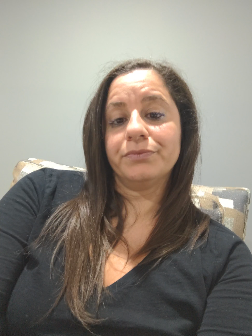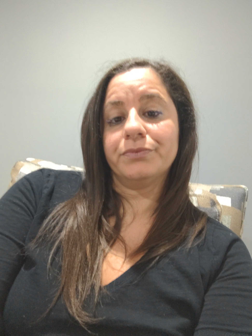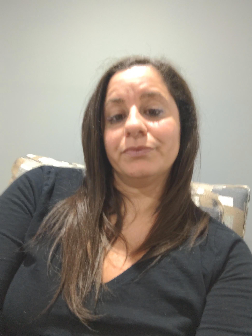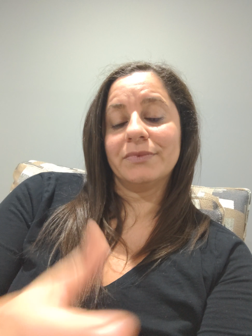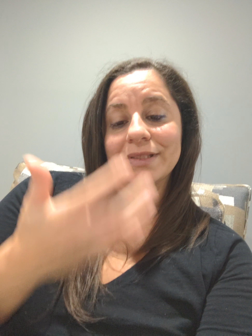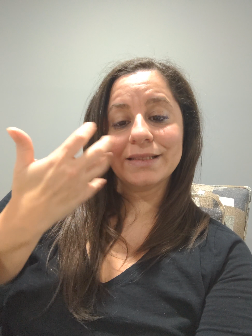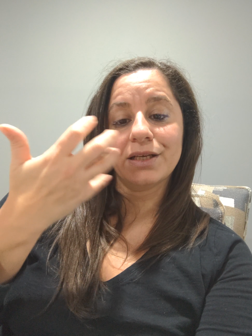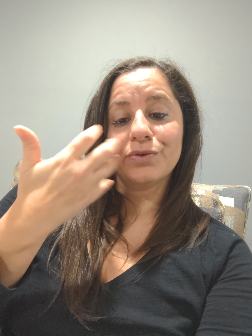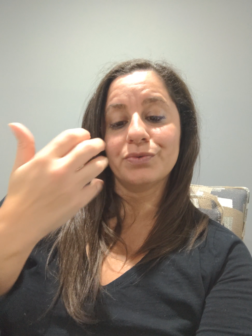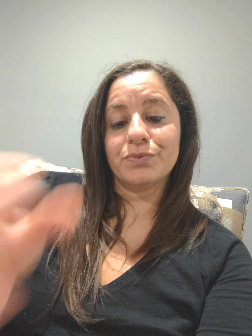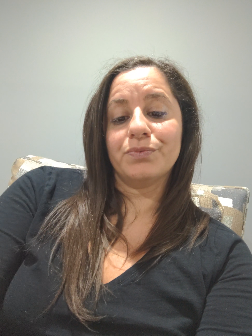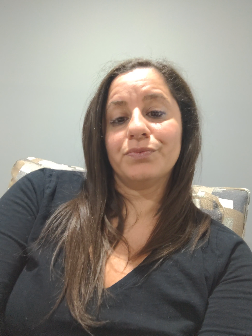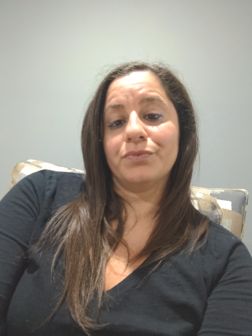tiger